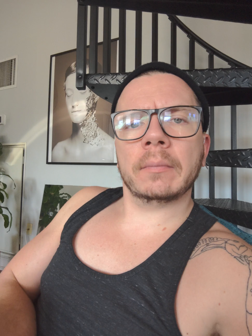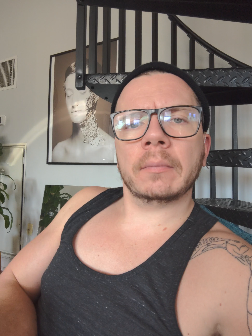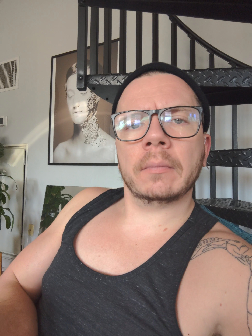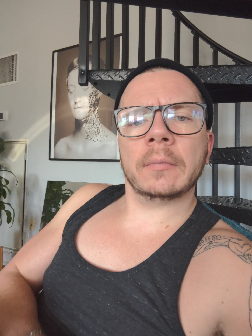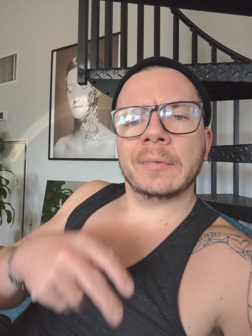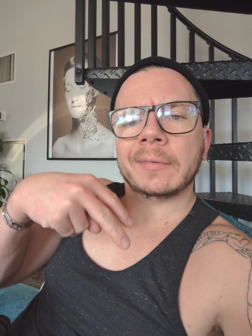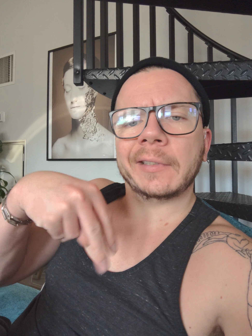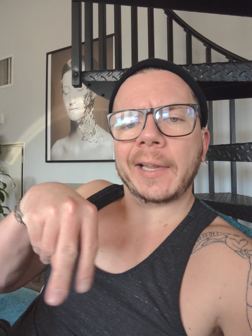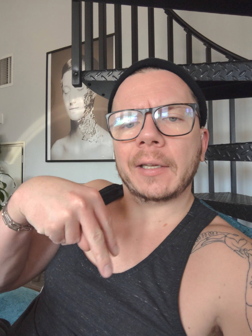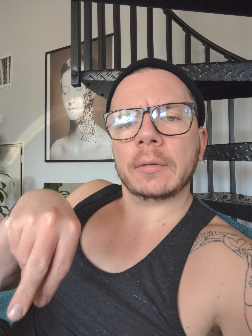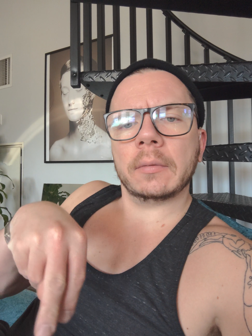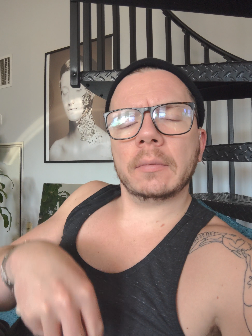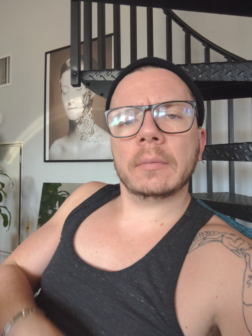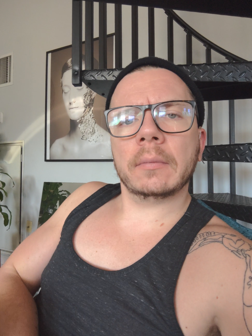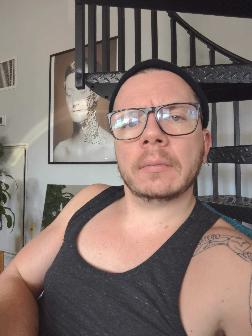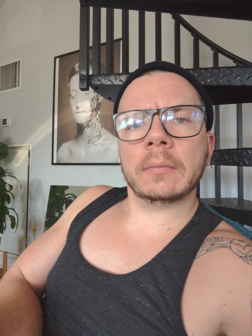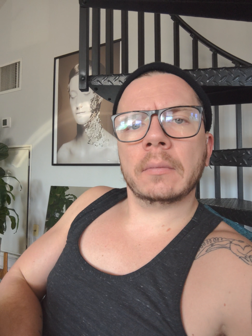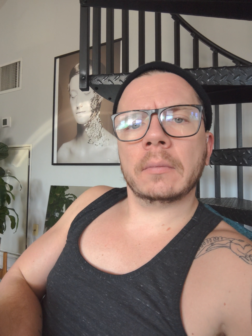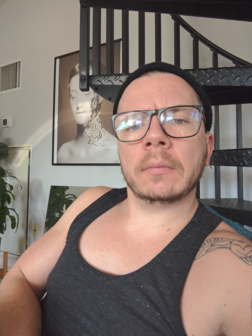dance